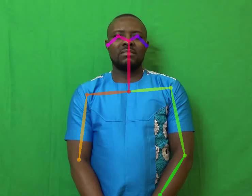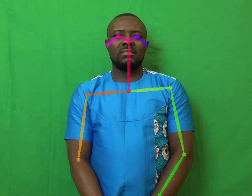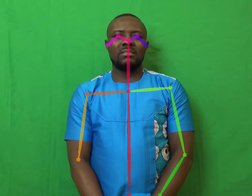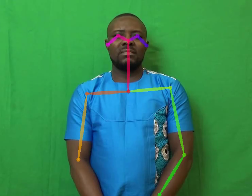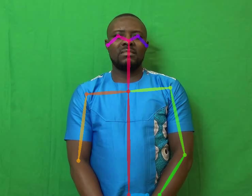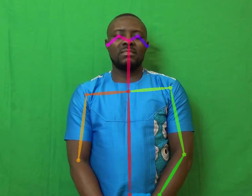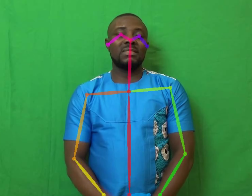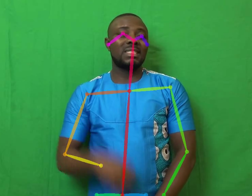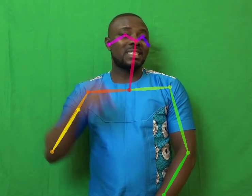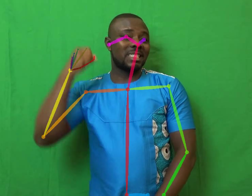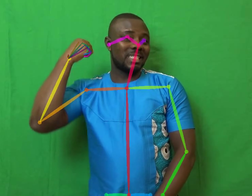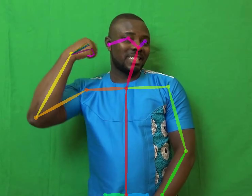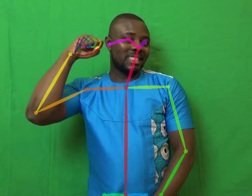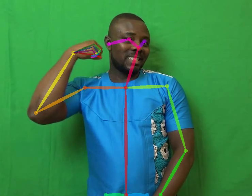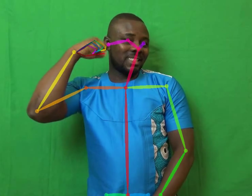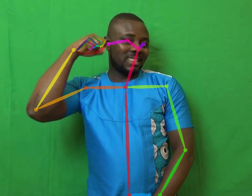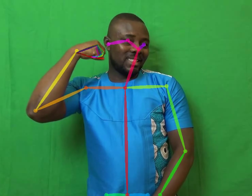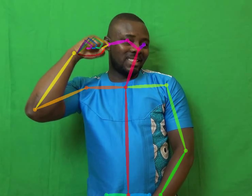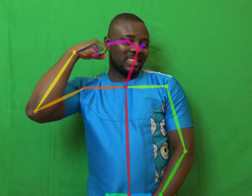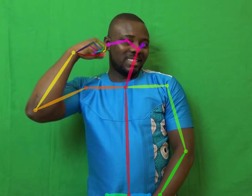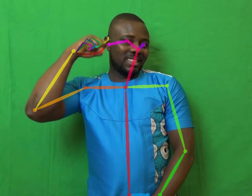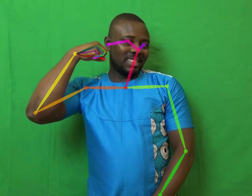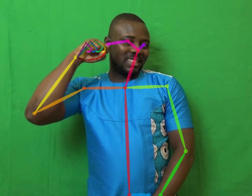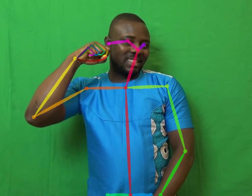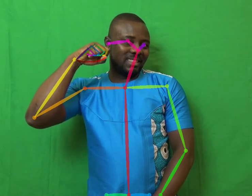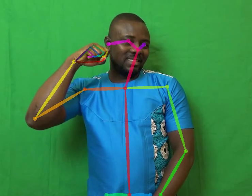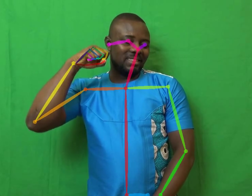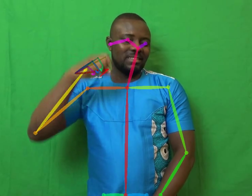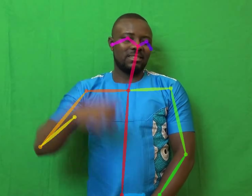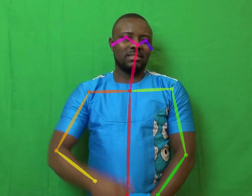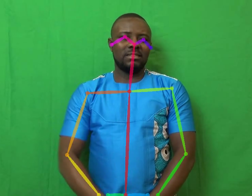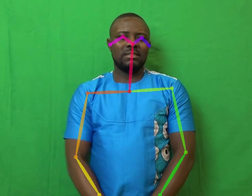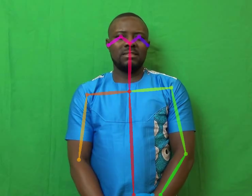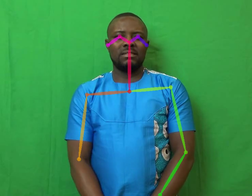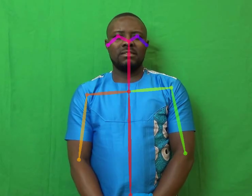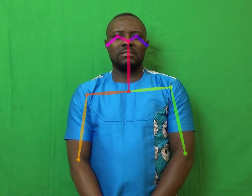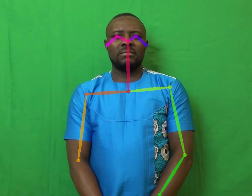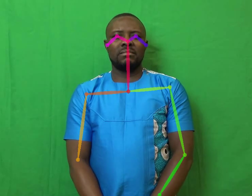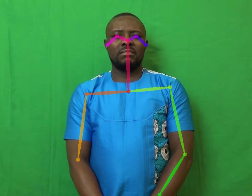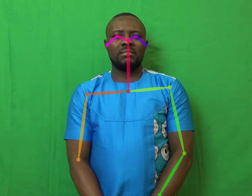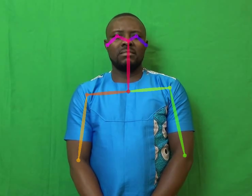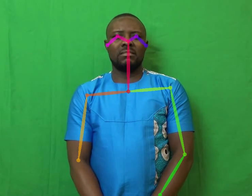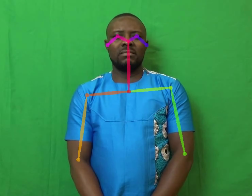silver